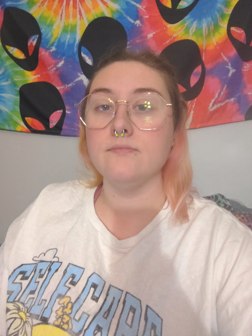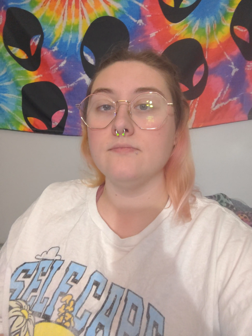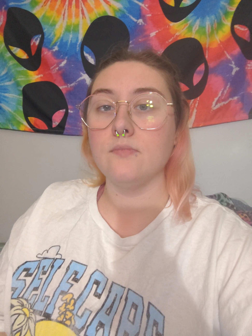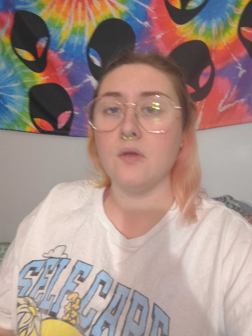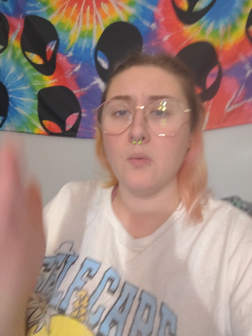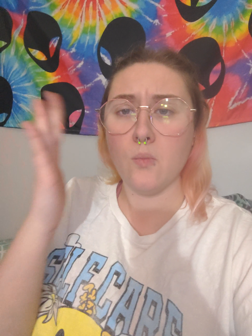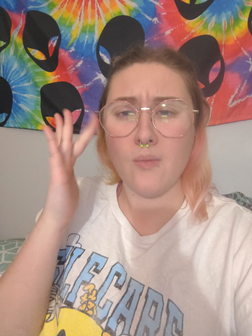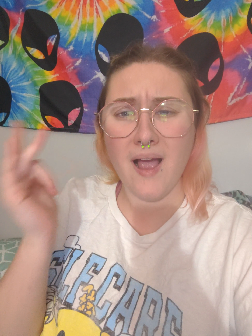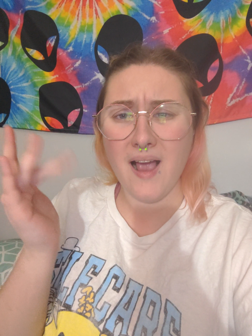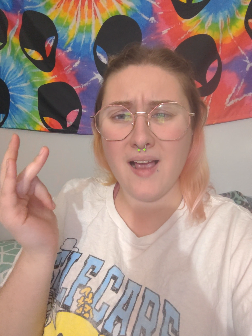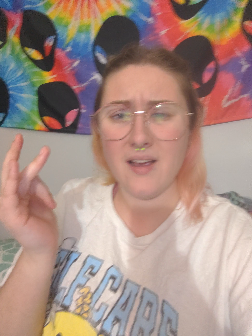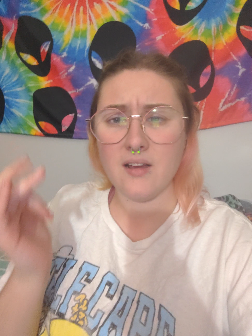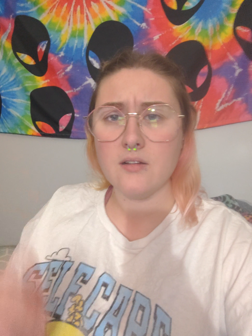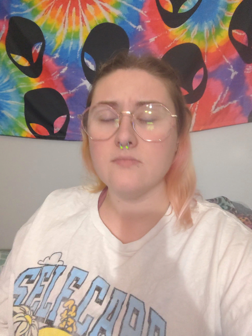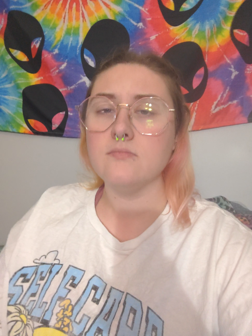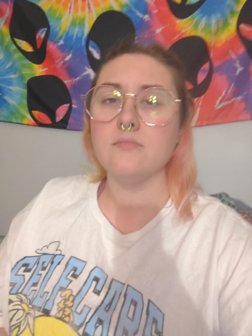why